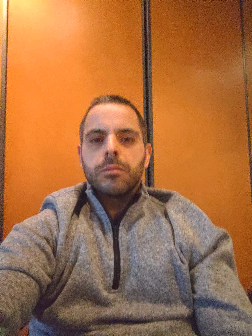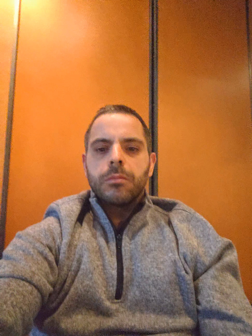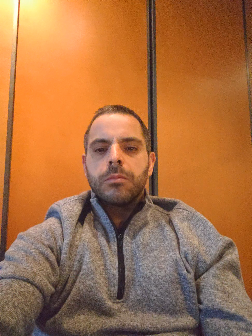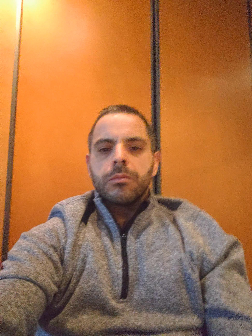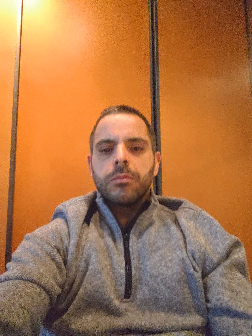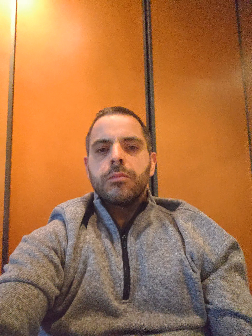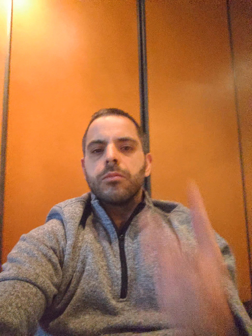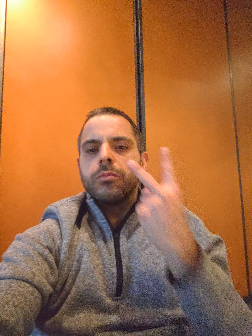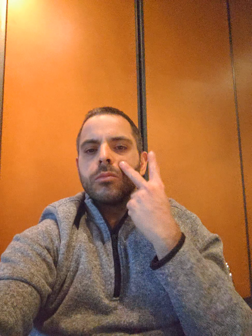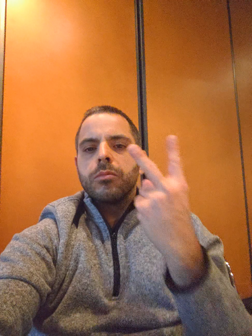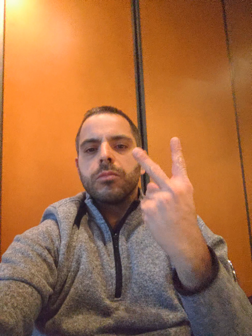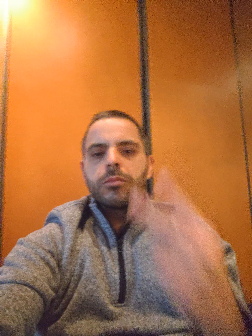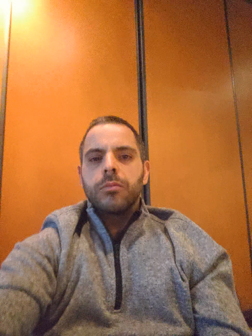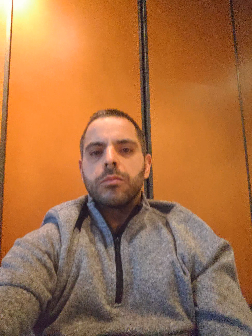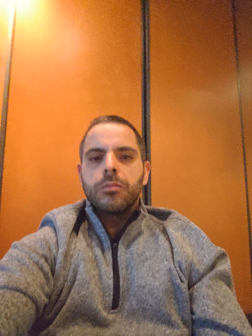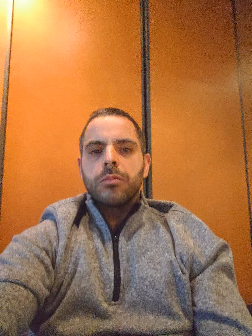see